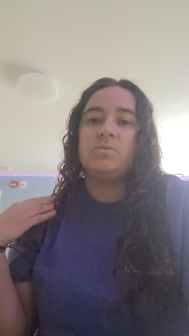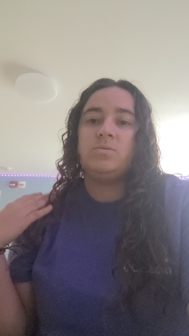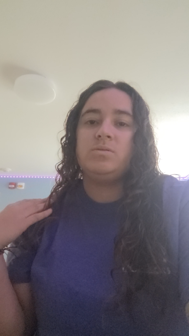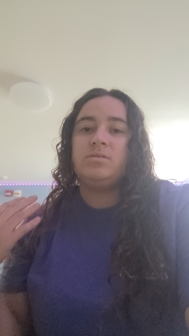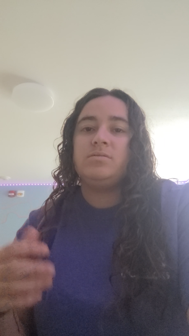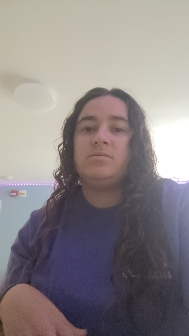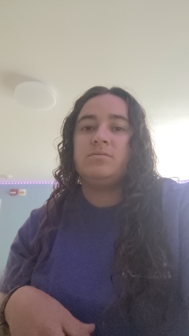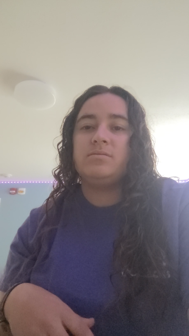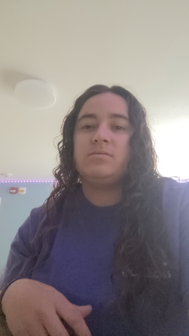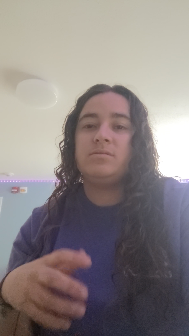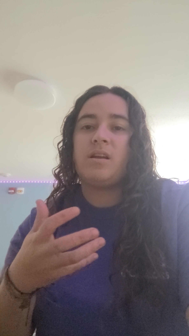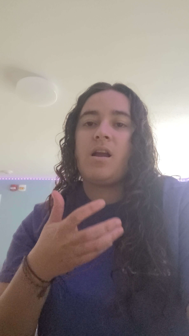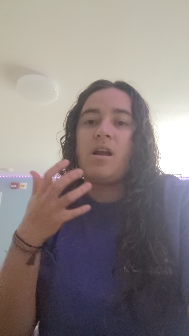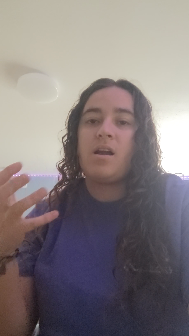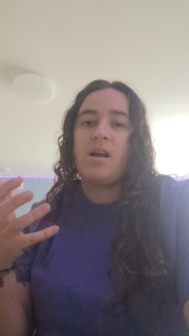a lot